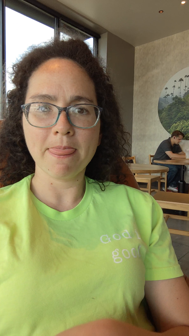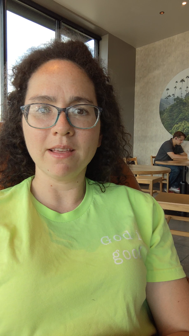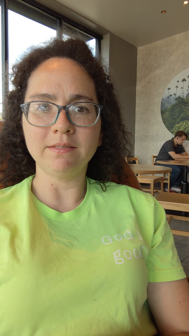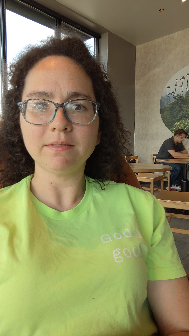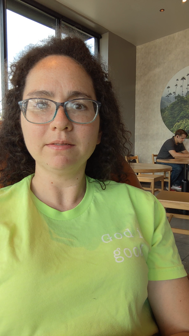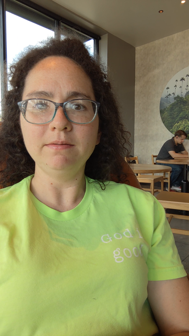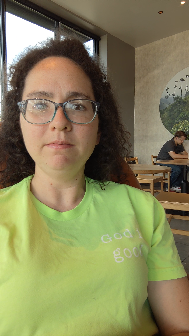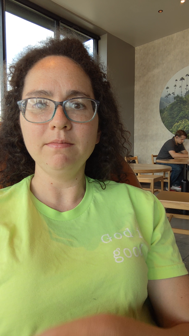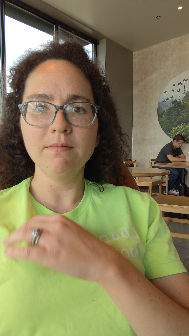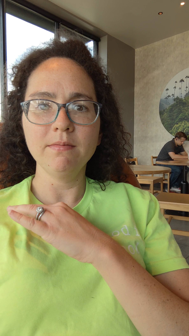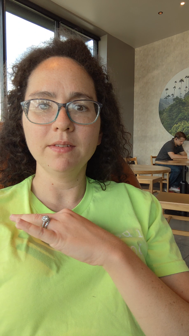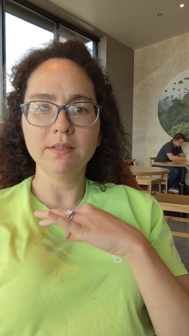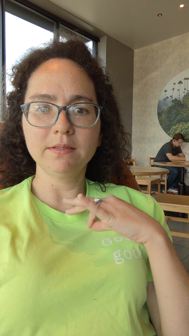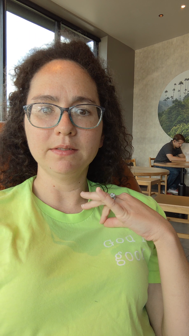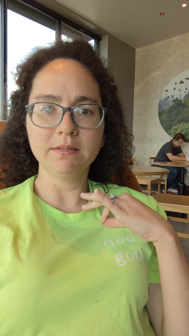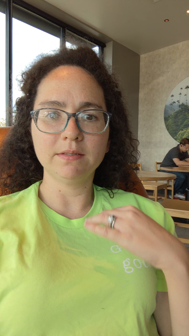beads